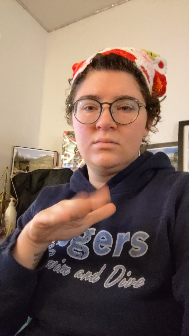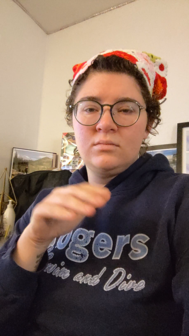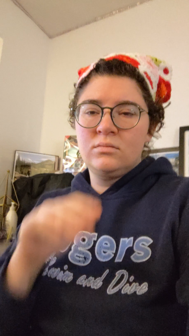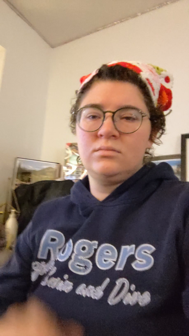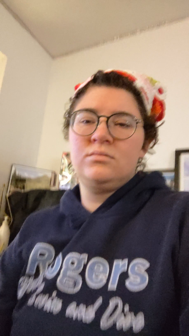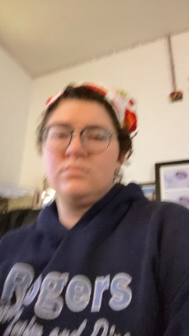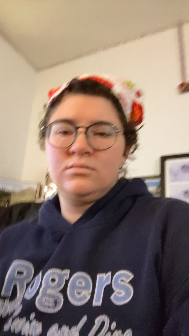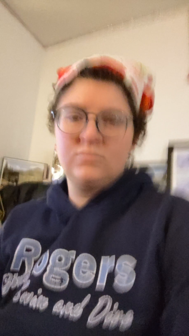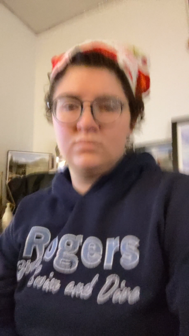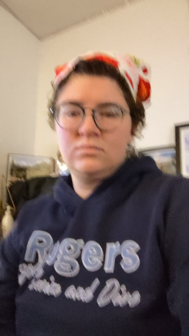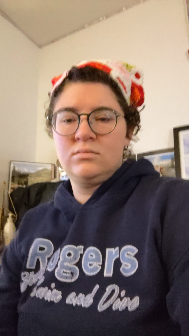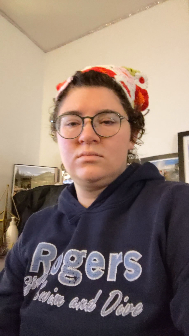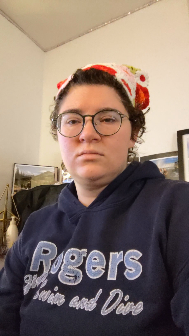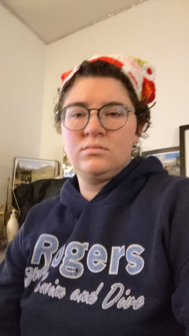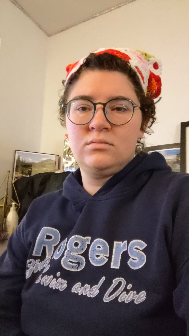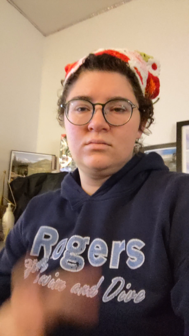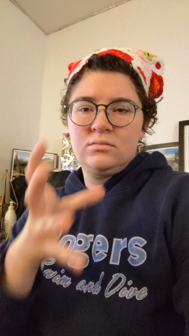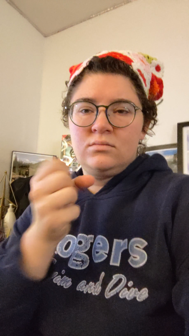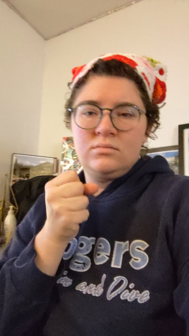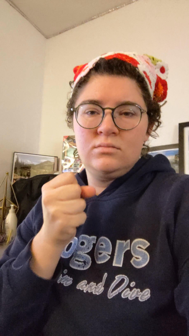get